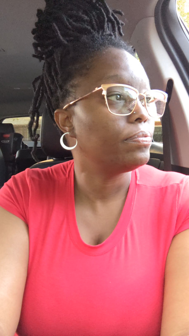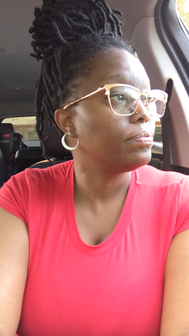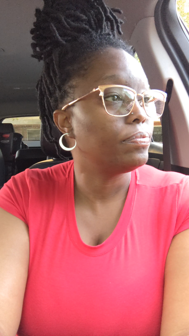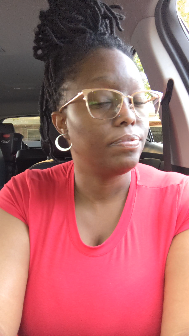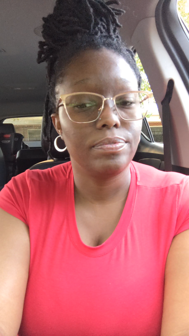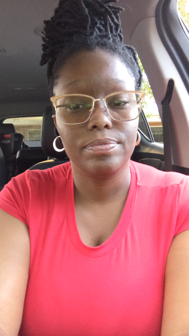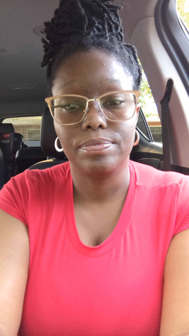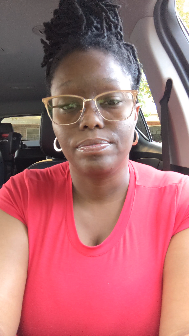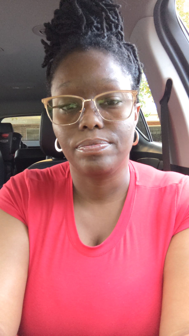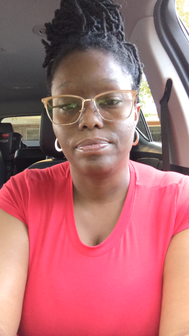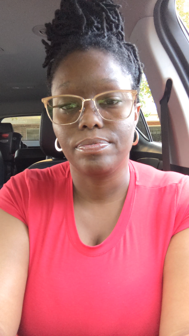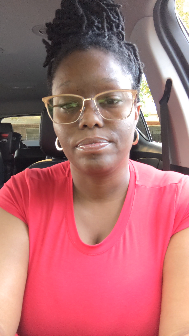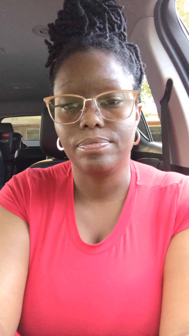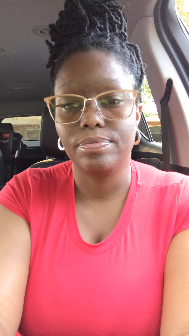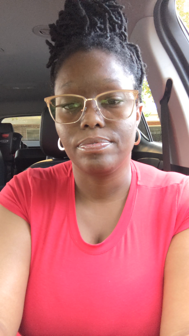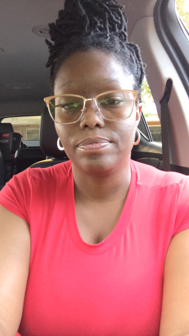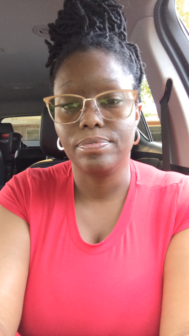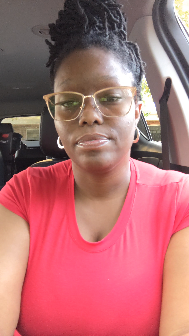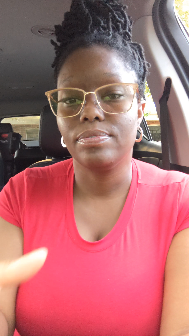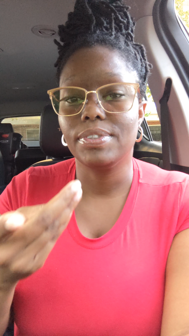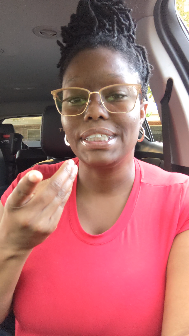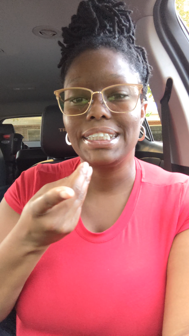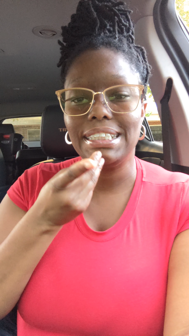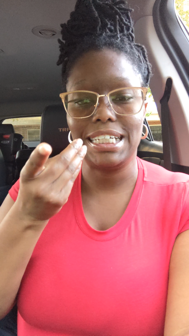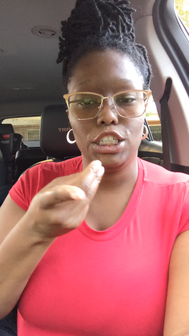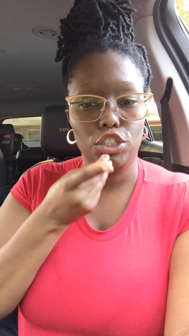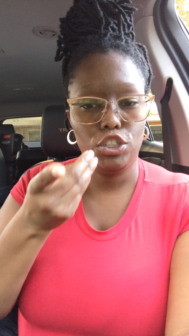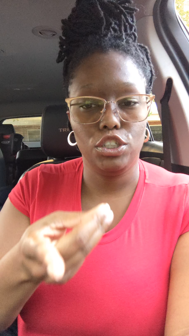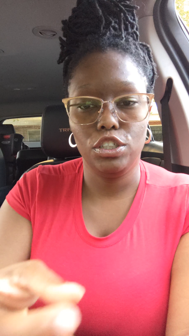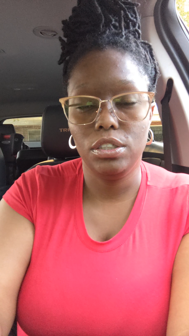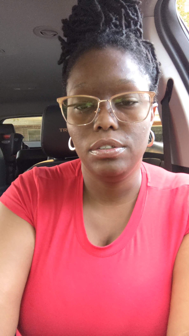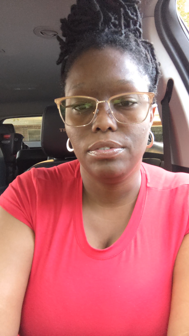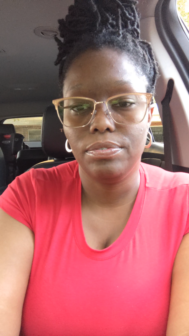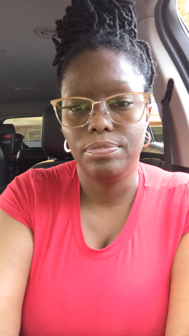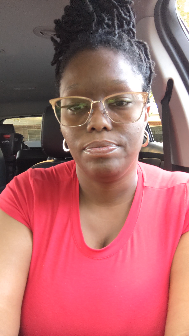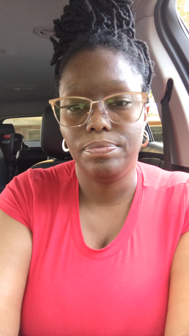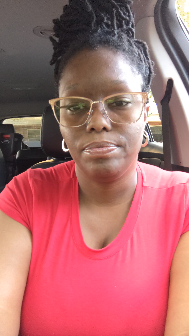dinner